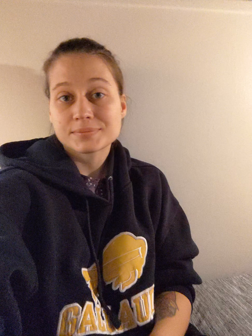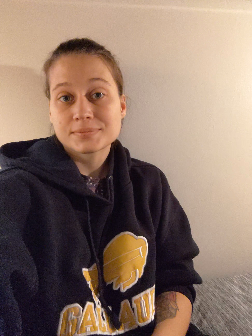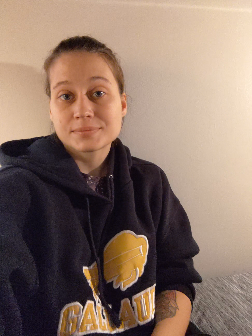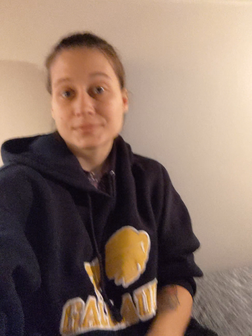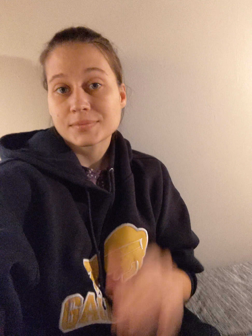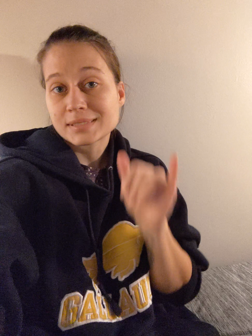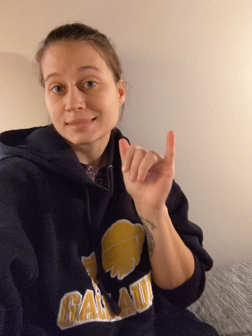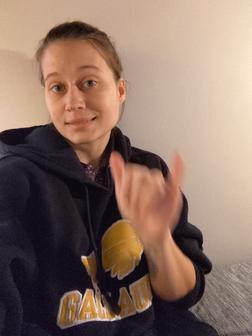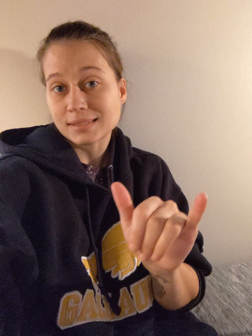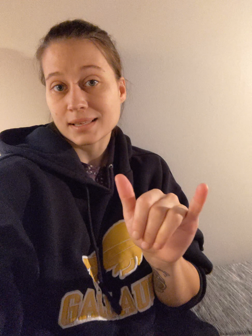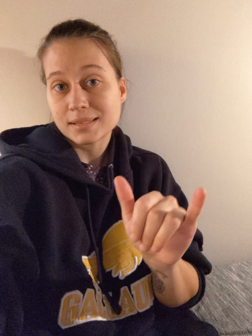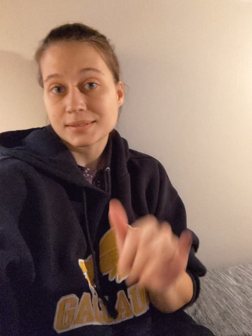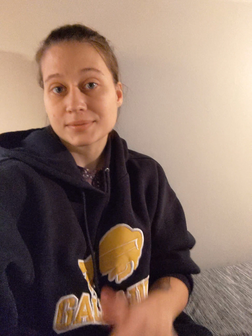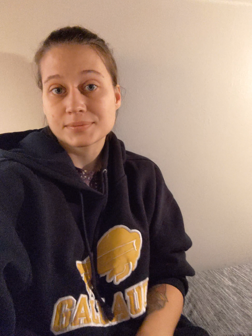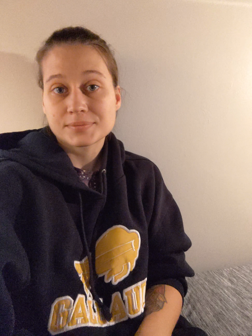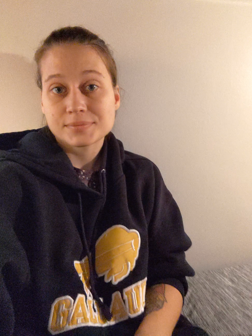stay